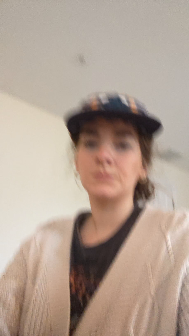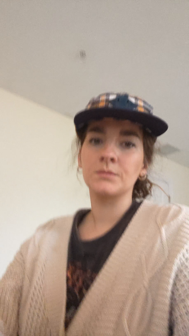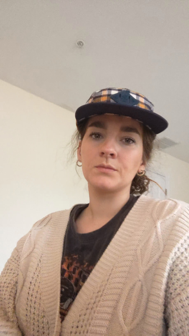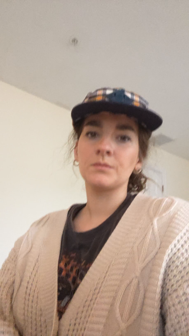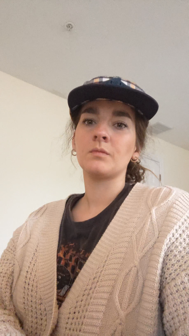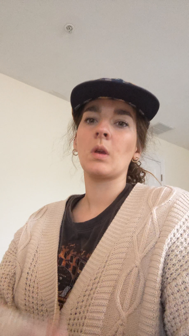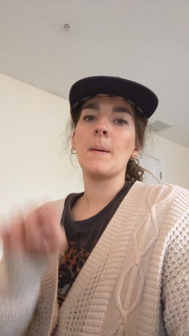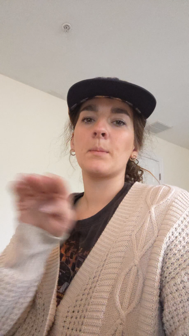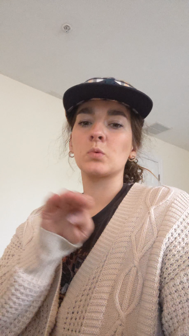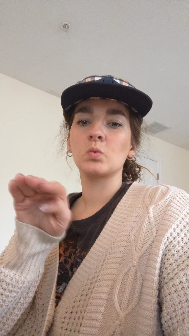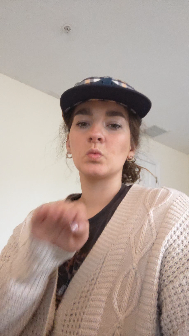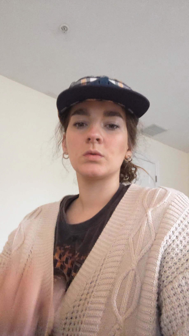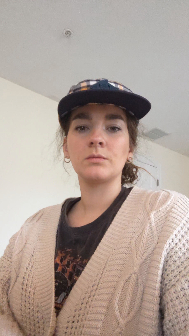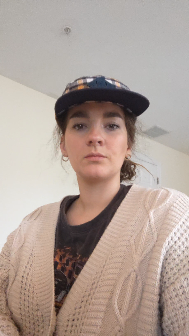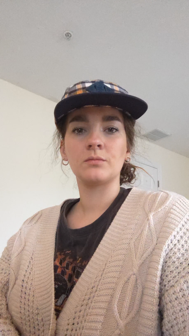boots